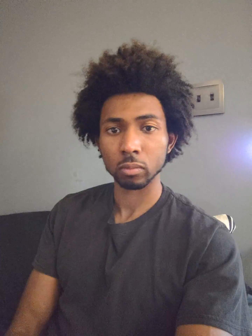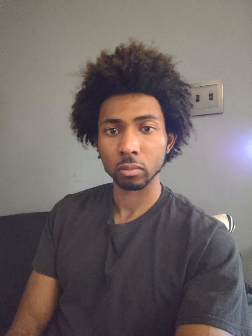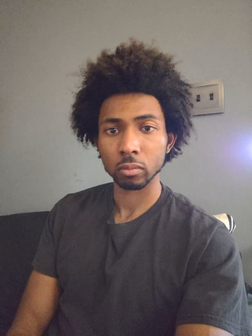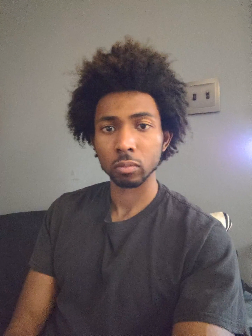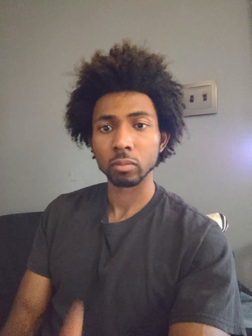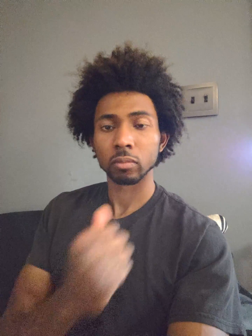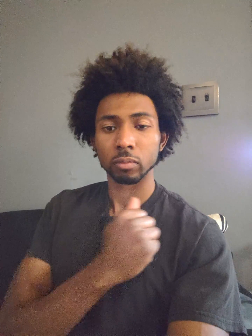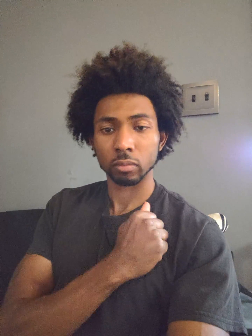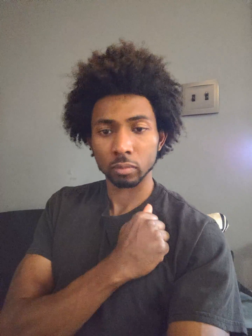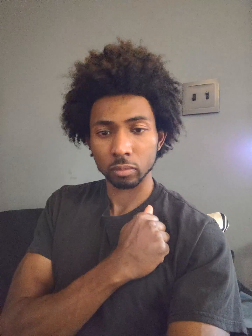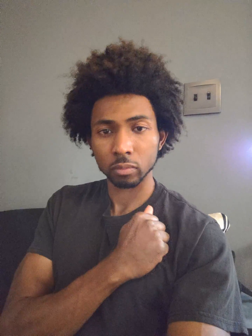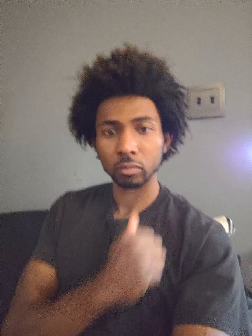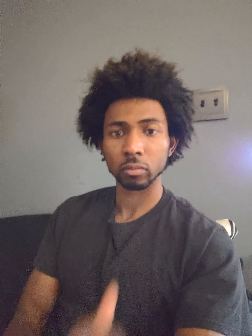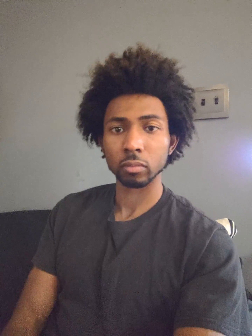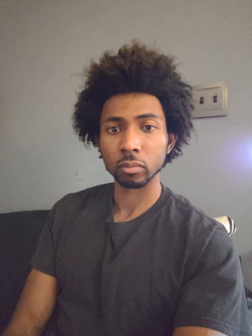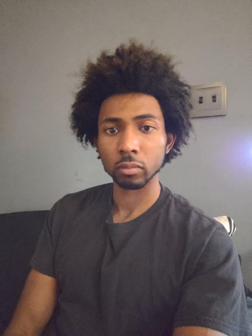love